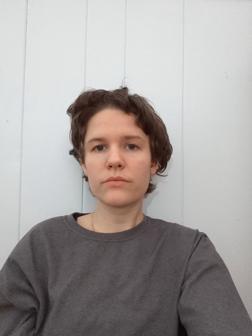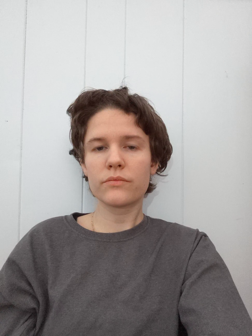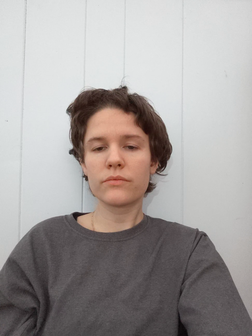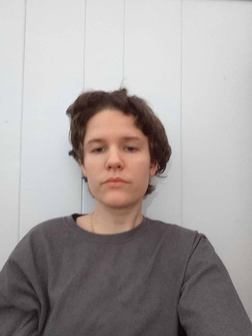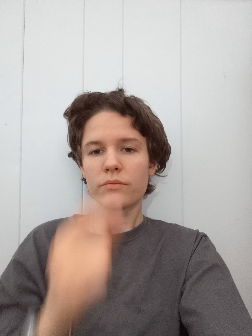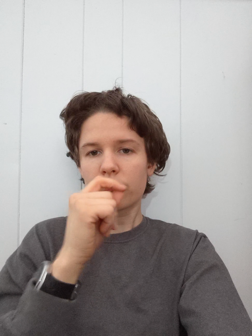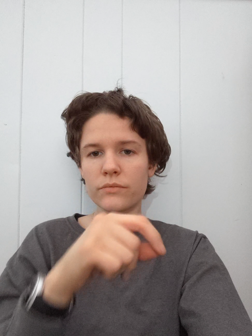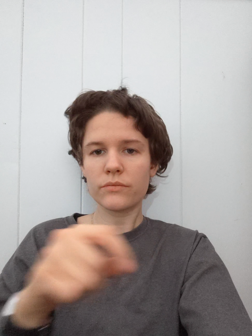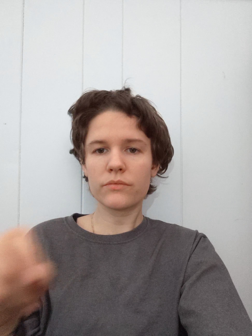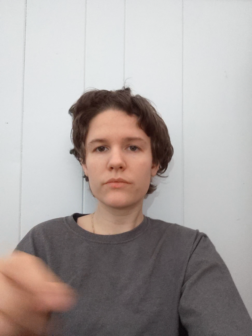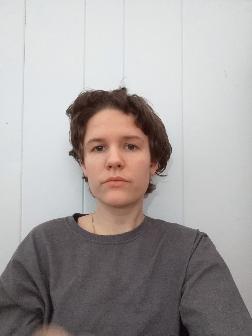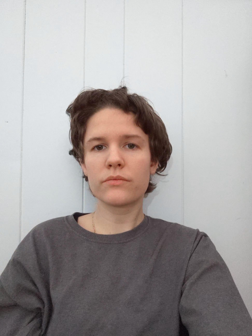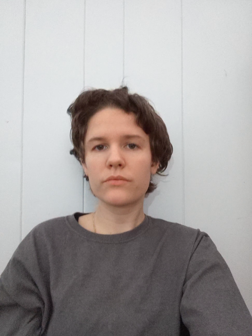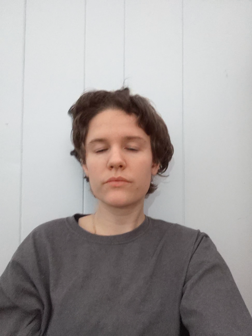pen